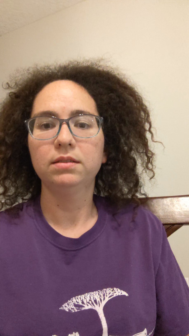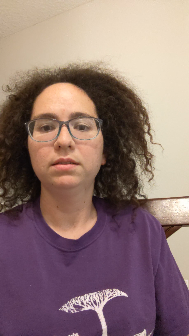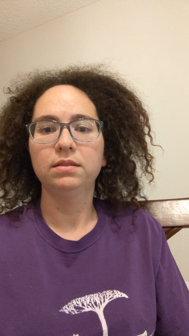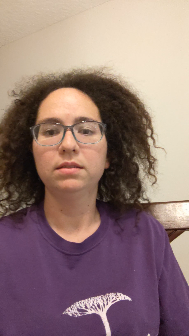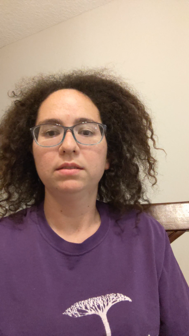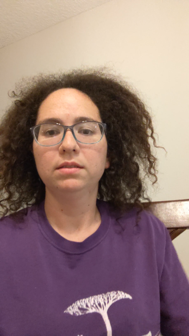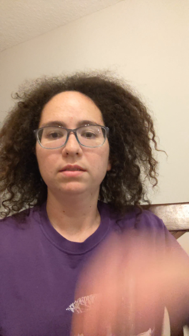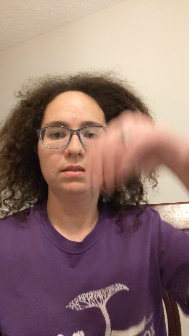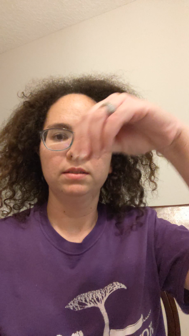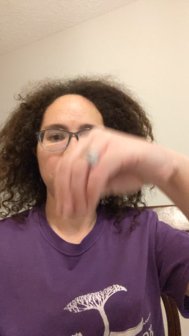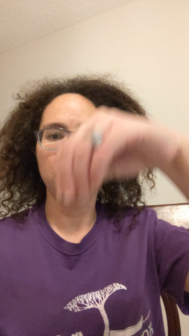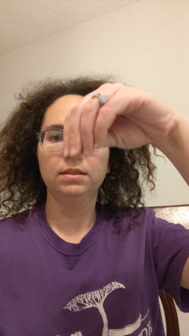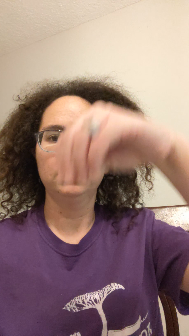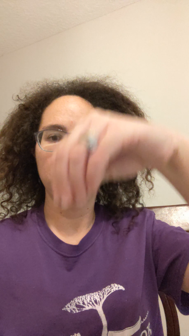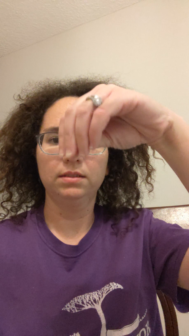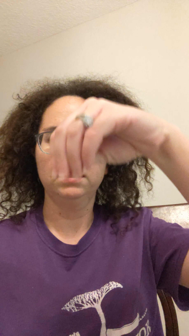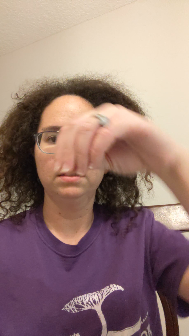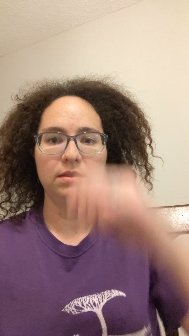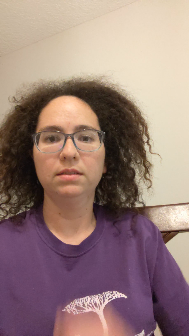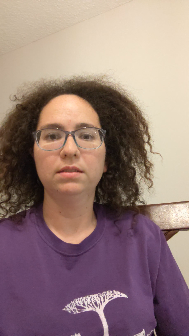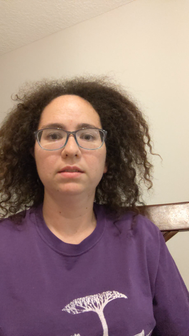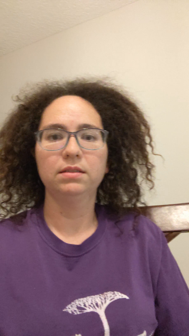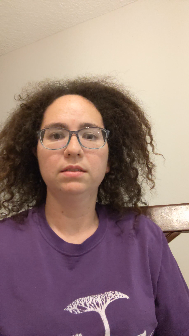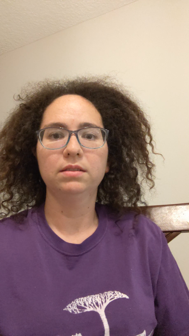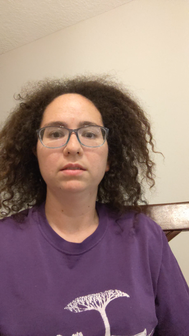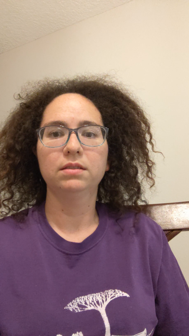inside